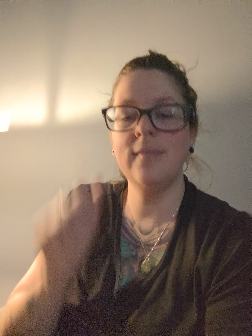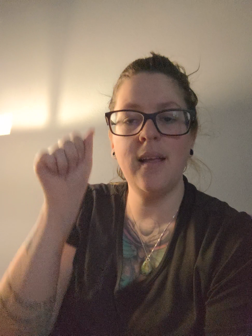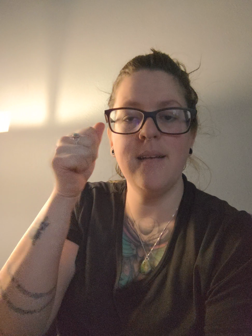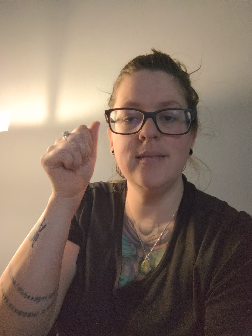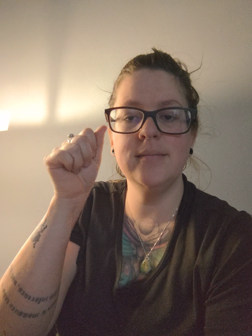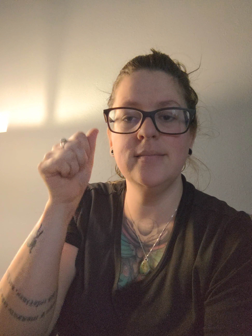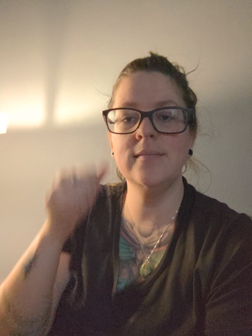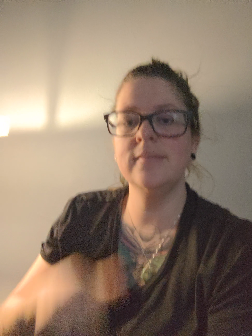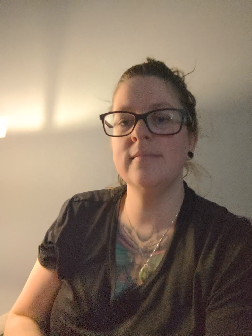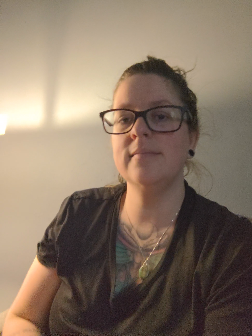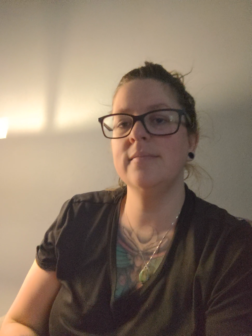aunt